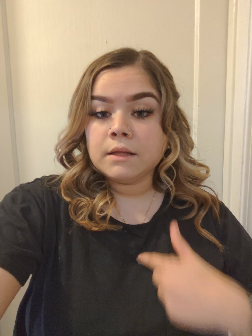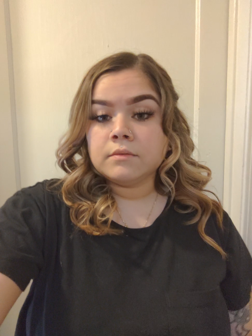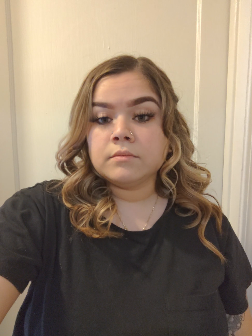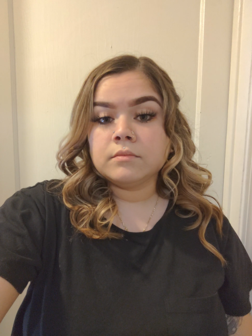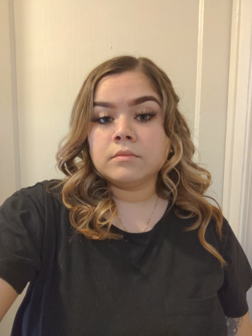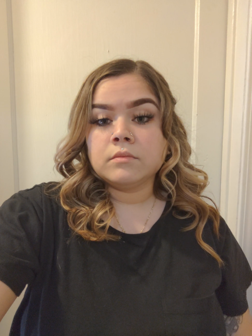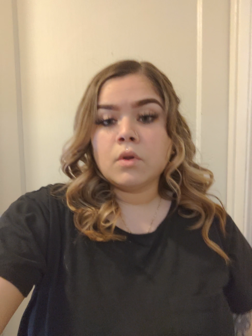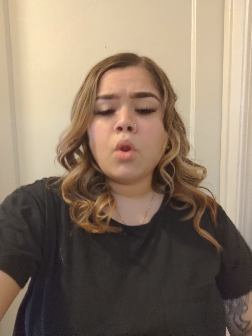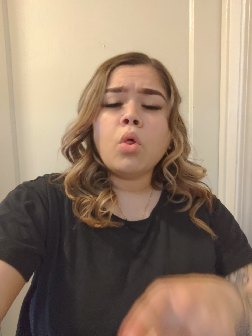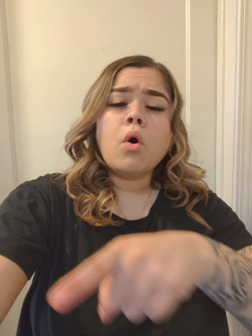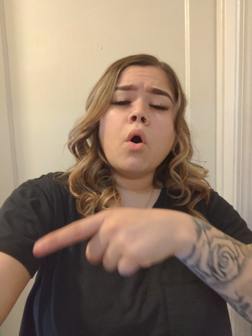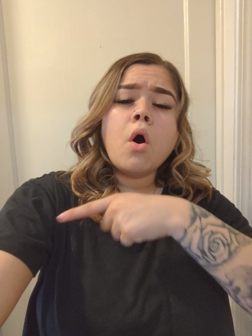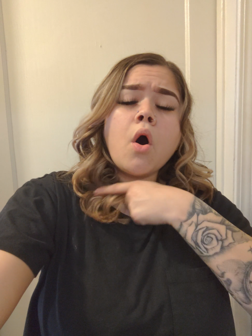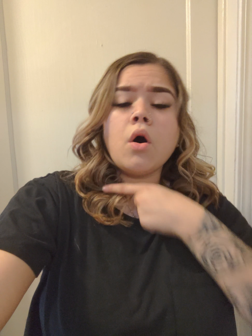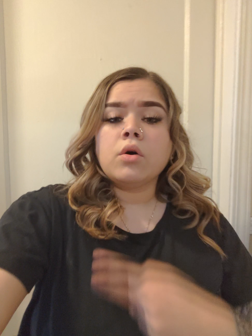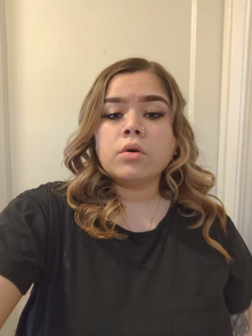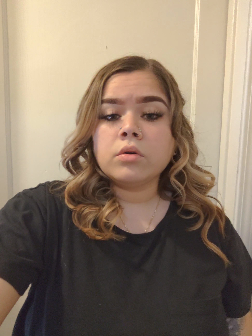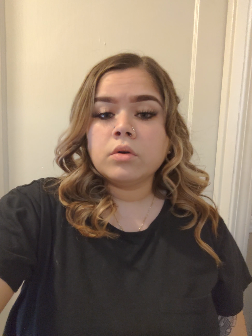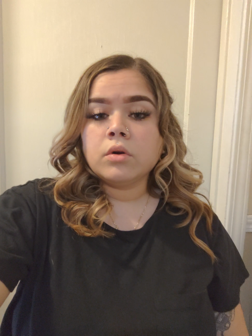long